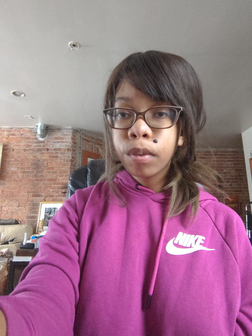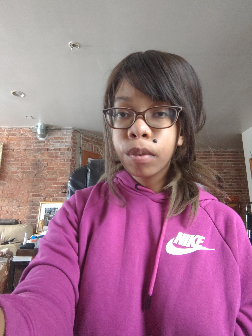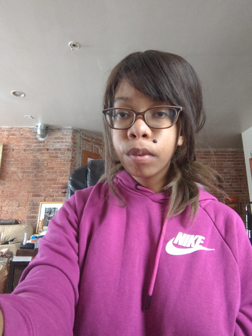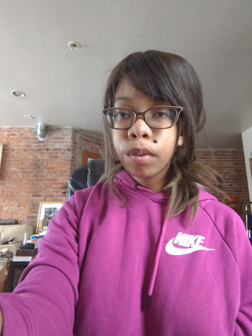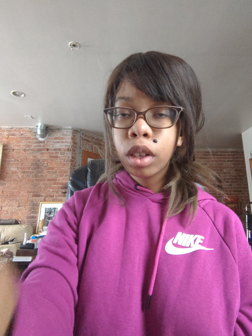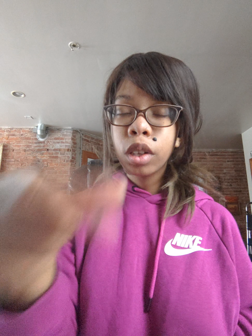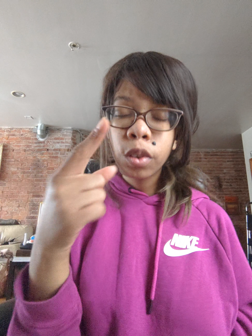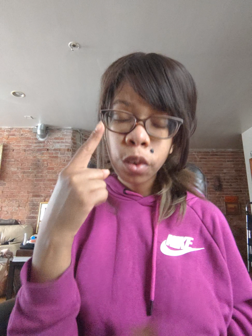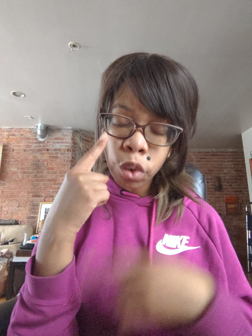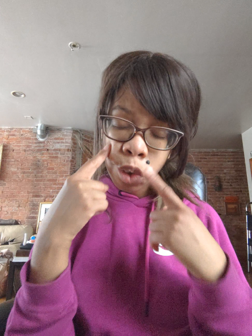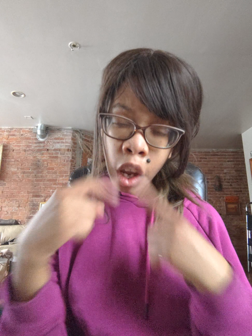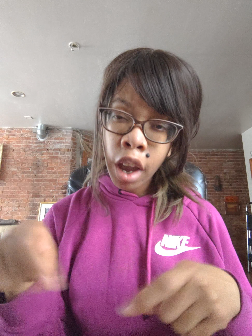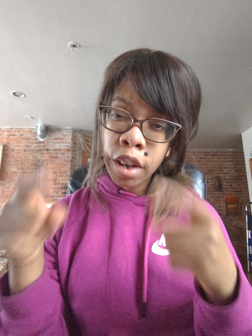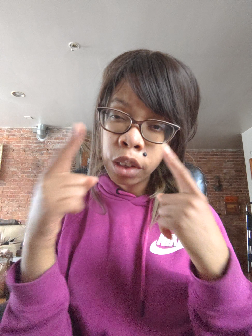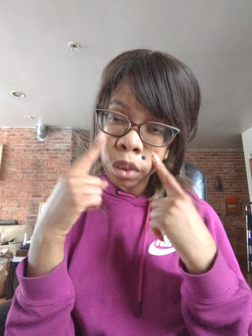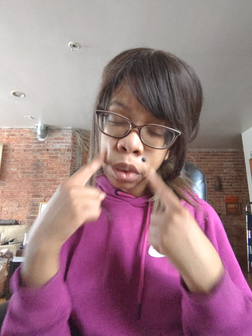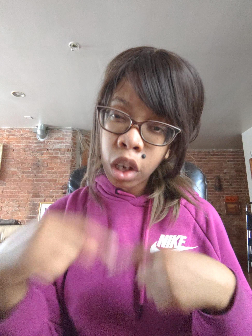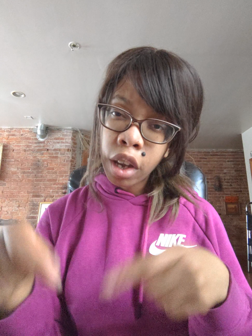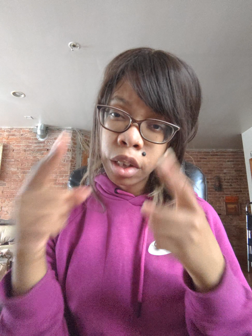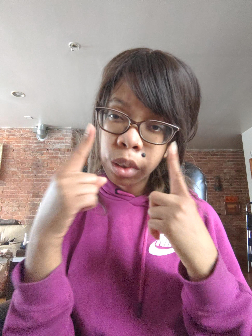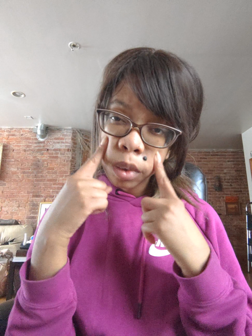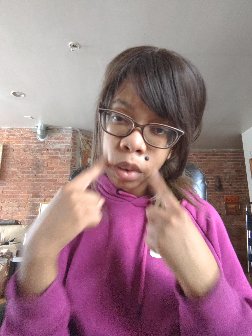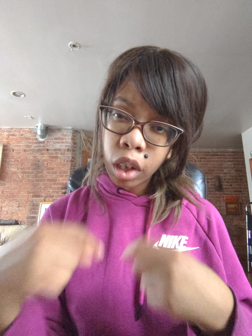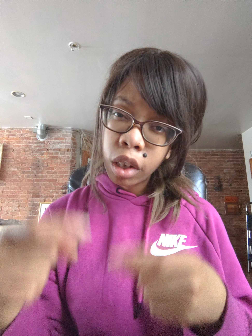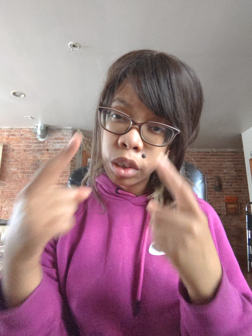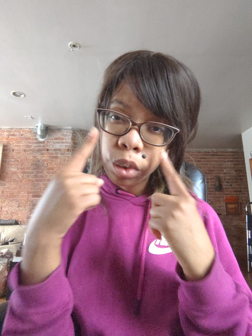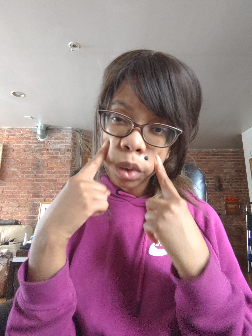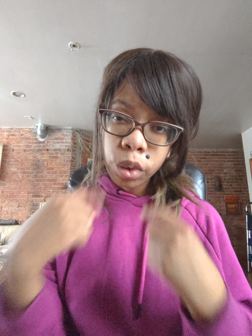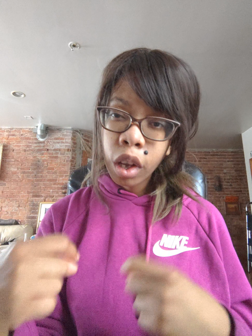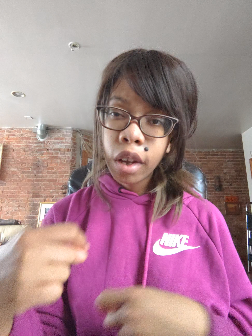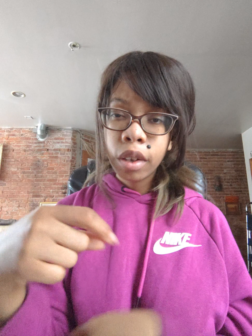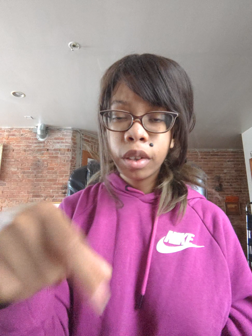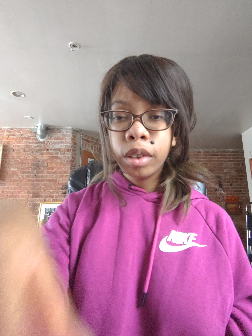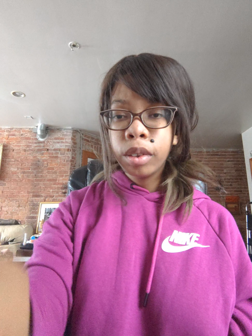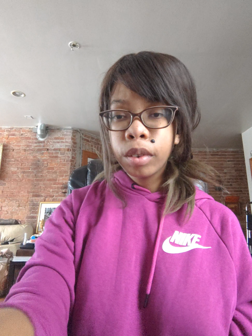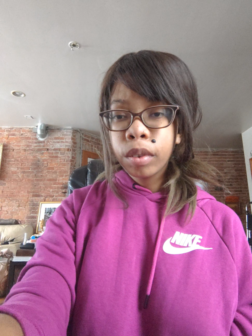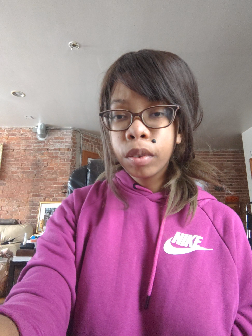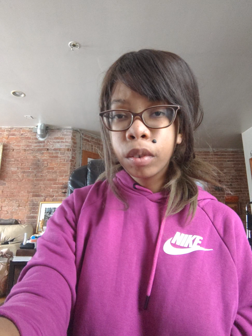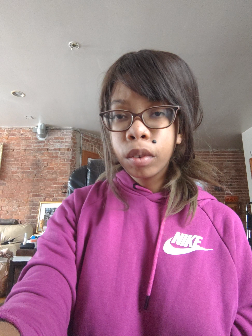cry